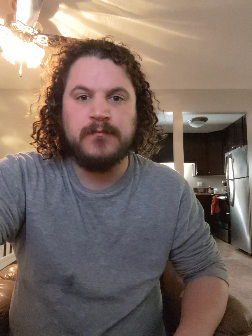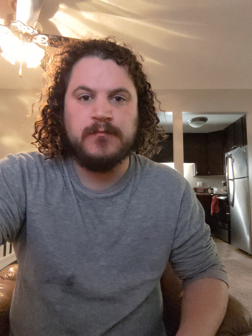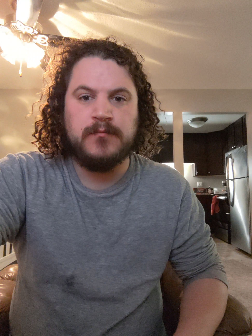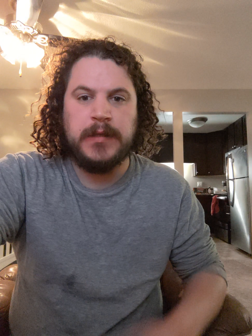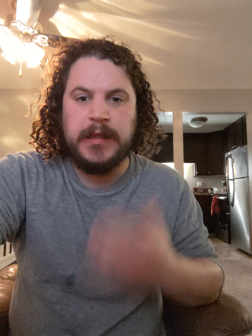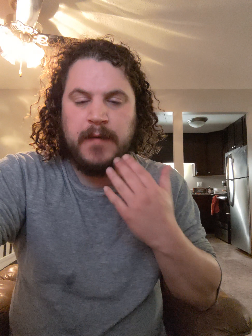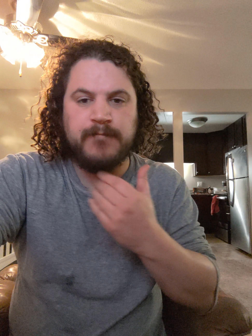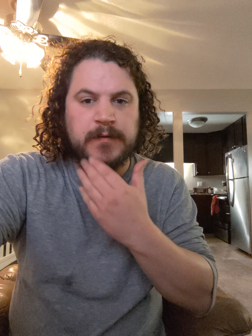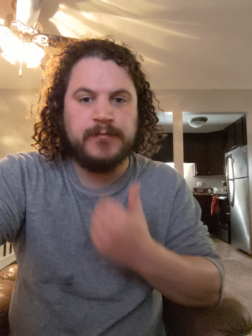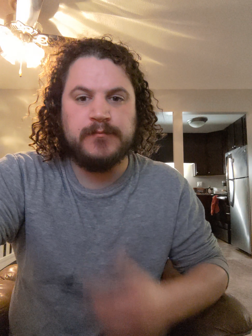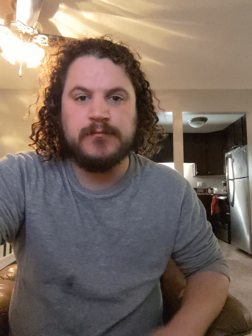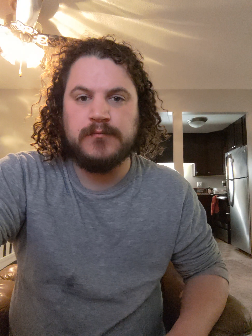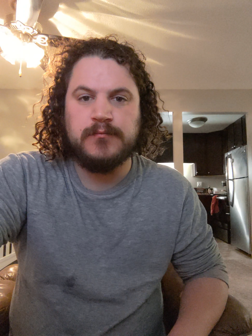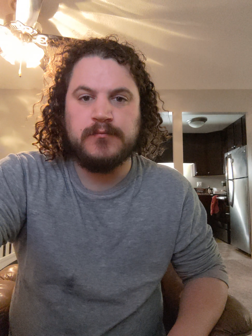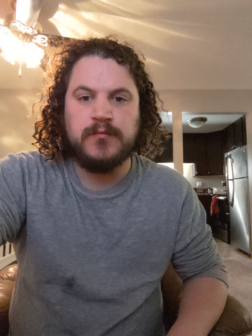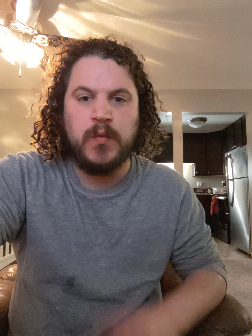napkin